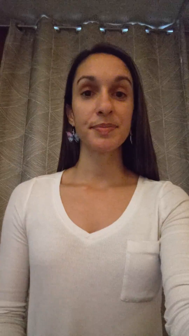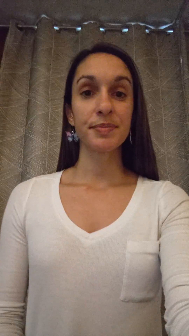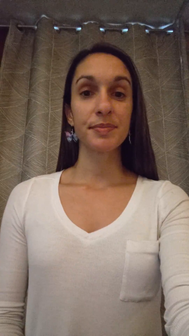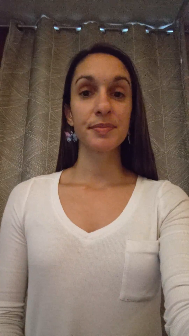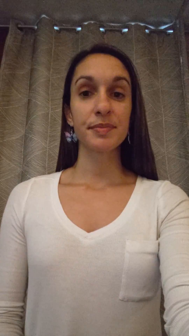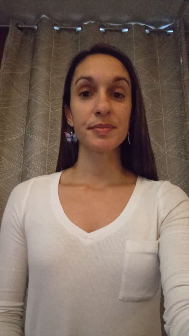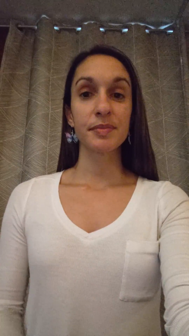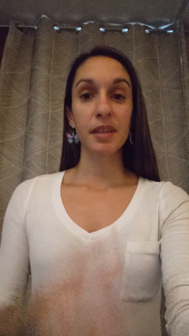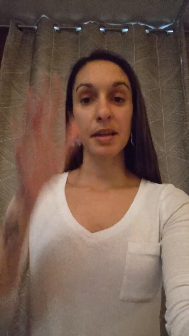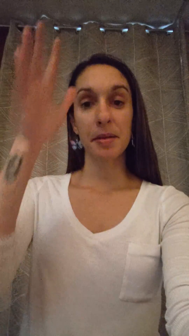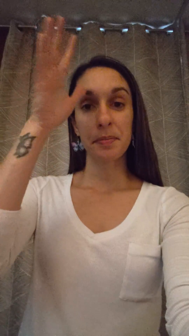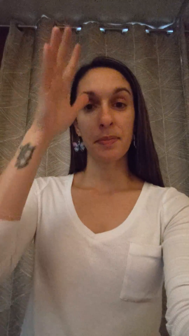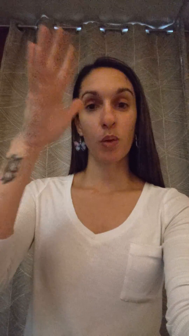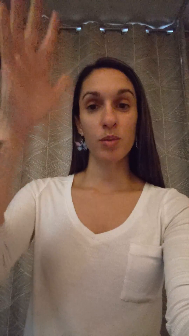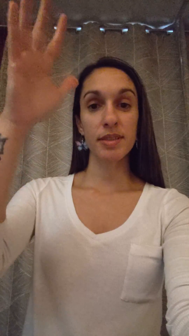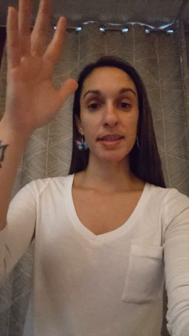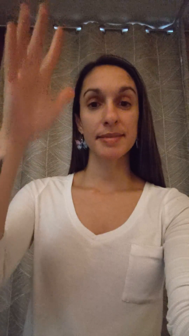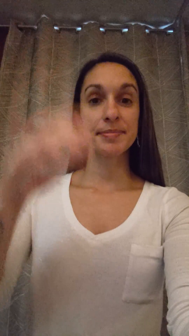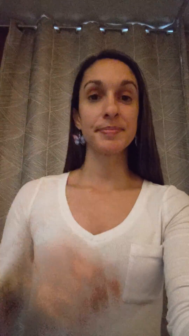moose